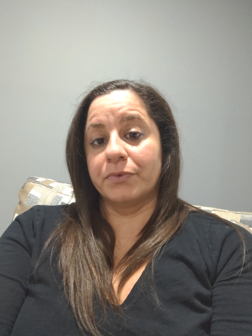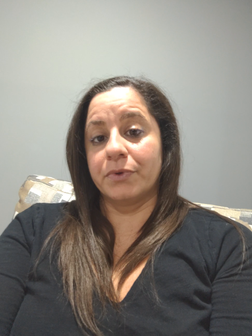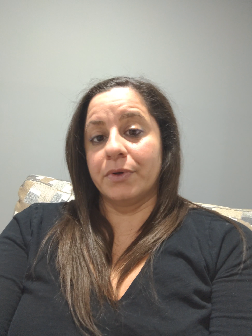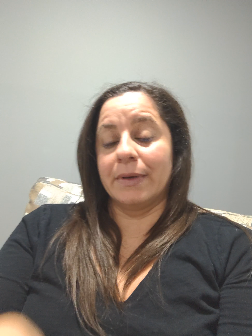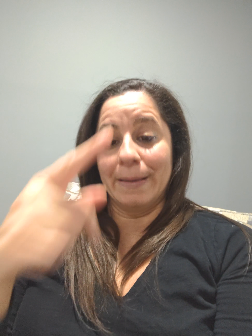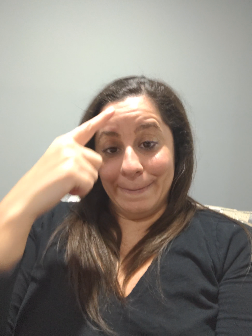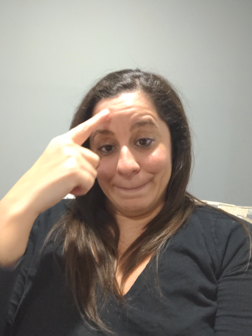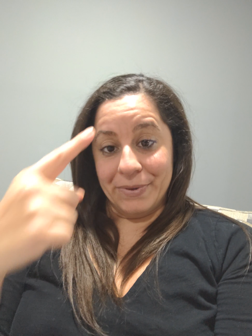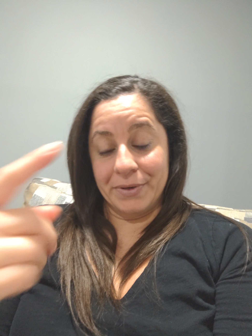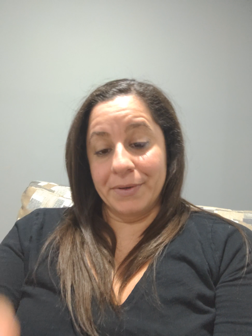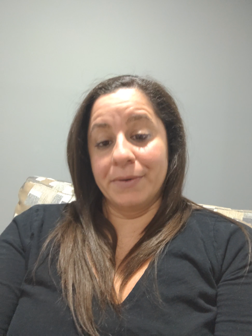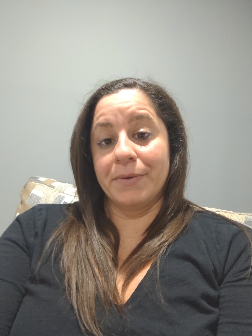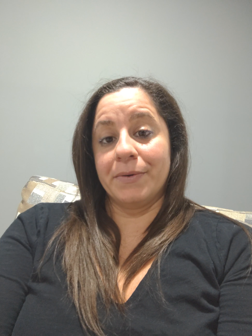penny